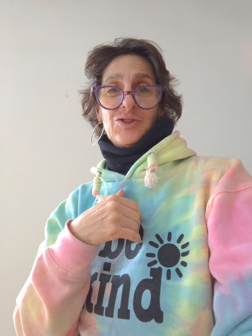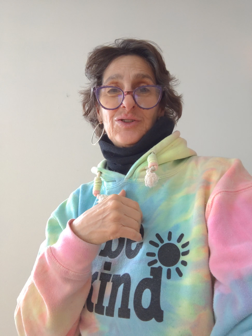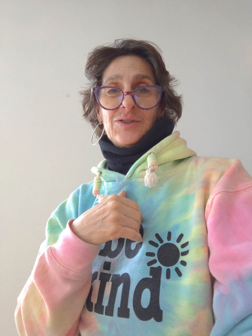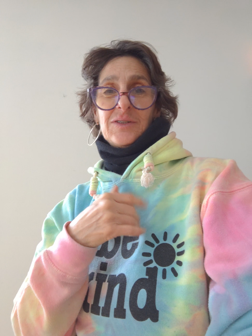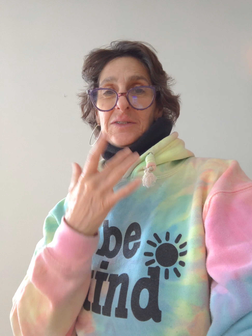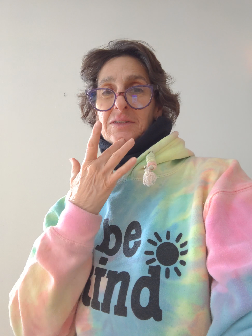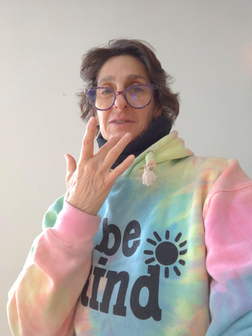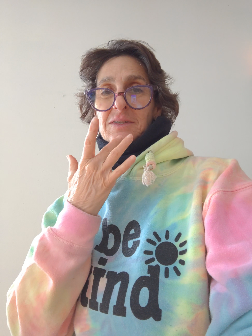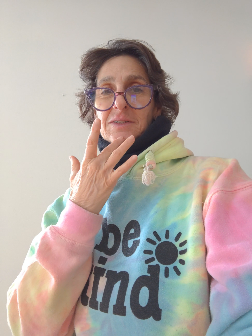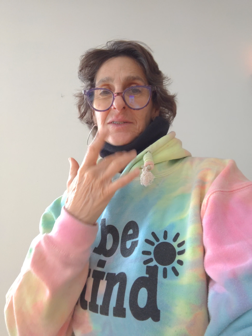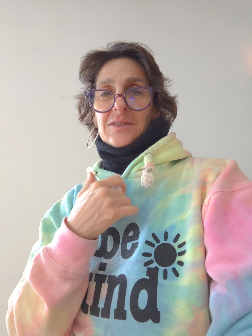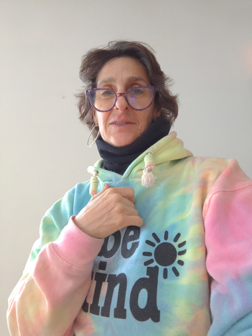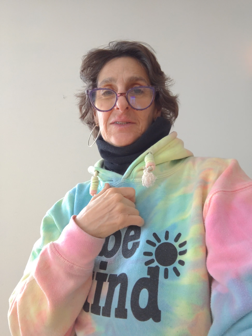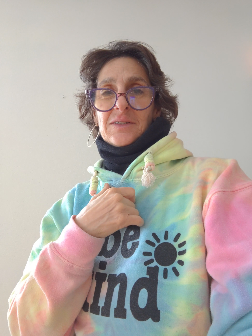taste